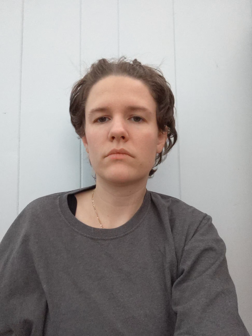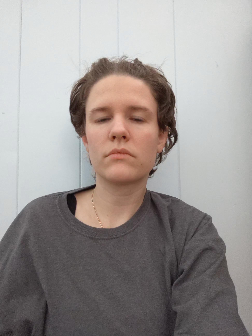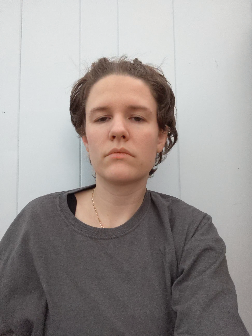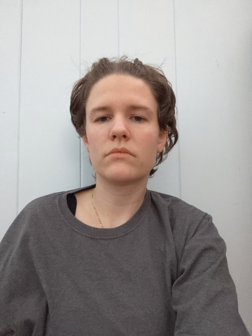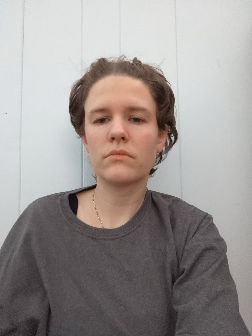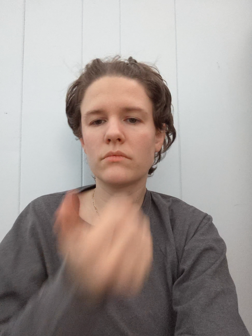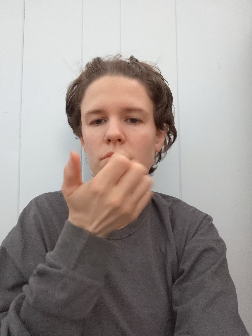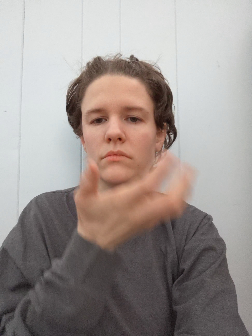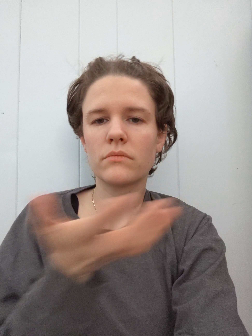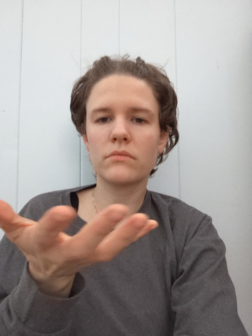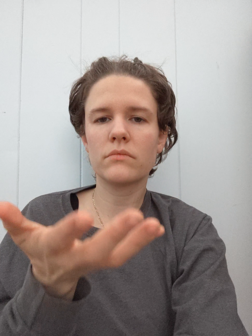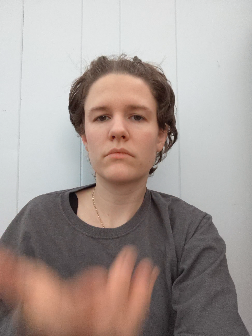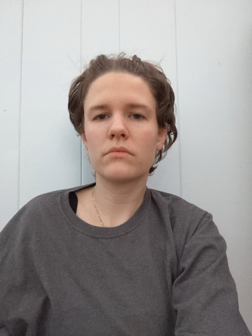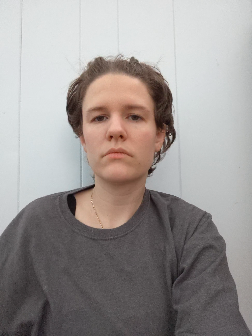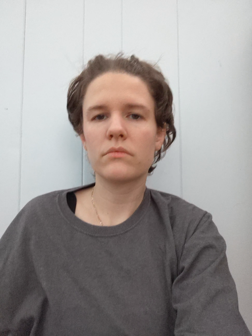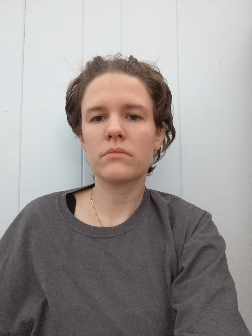every